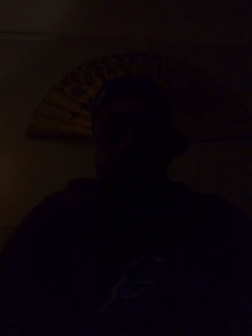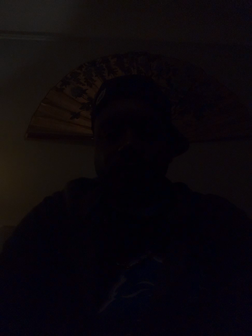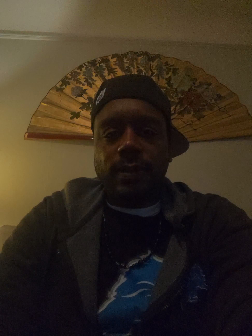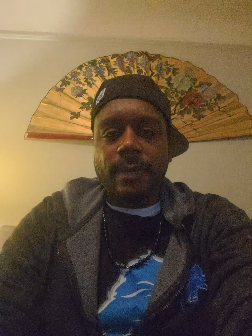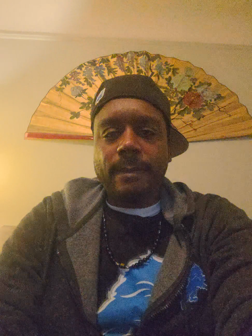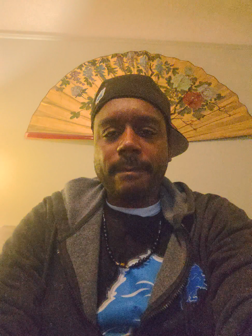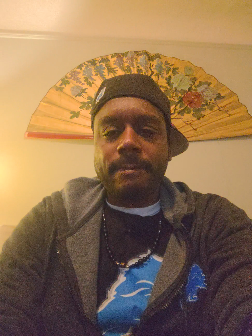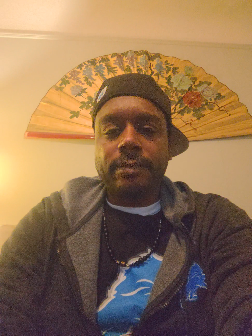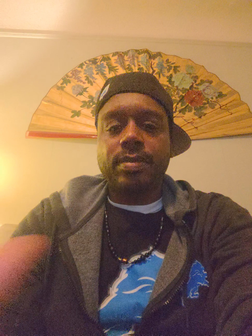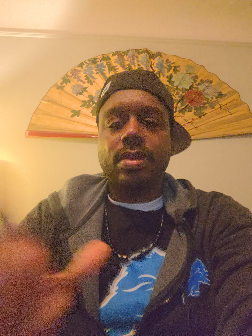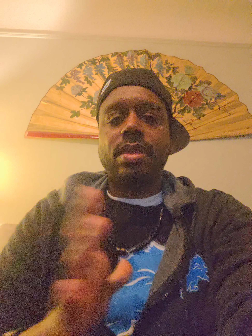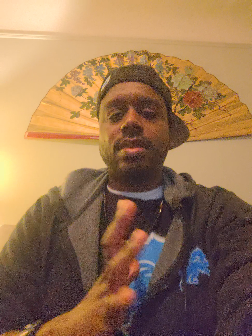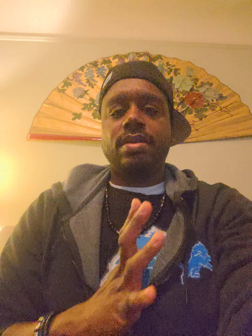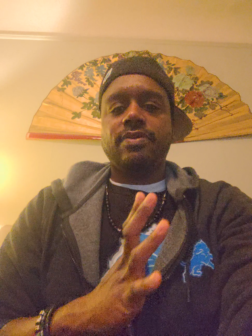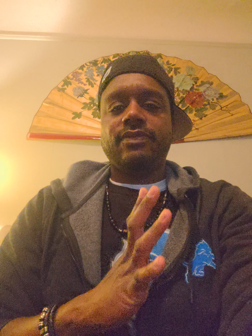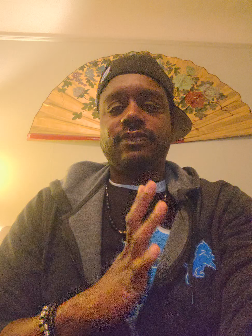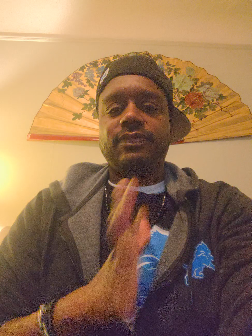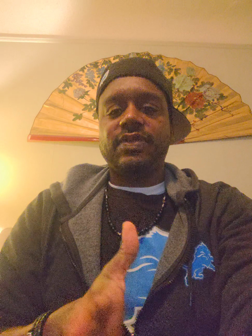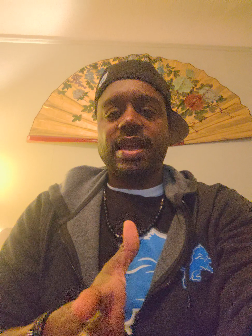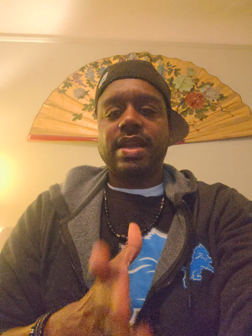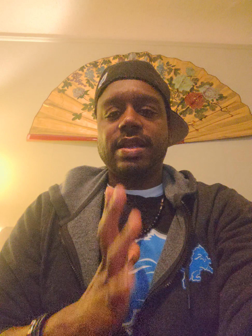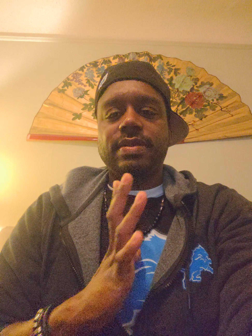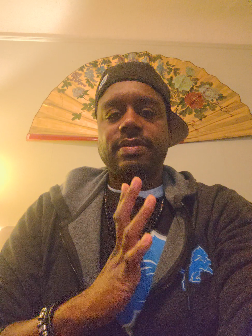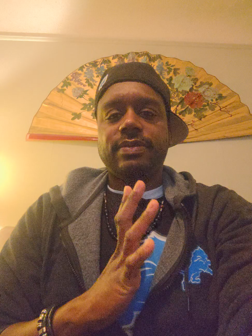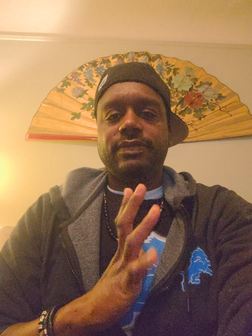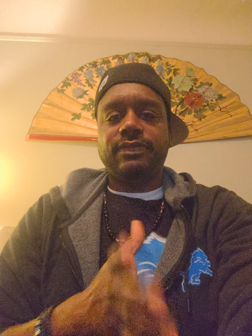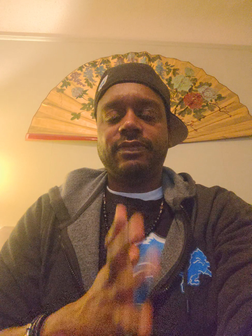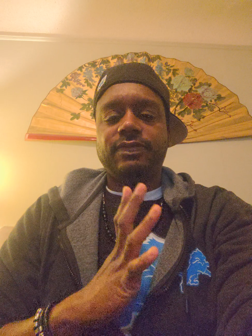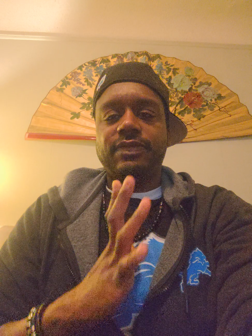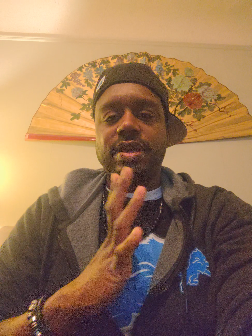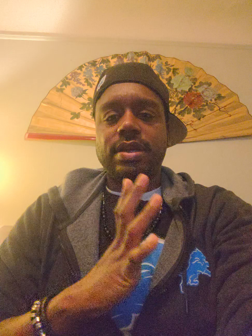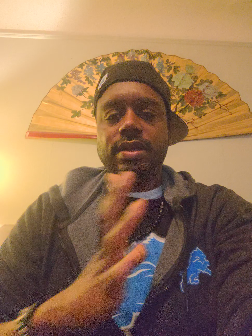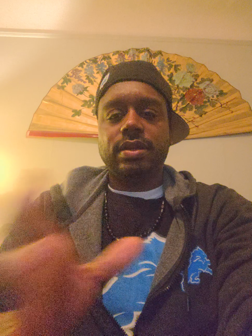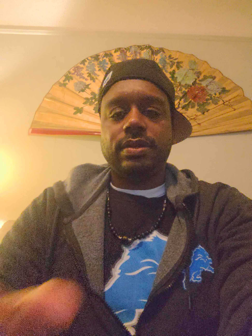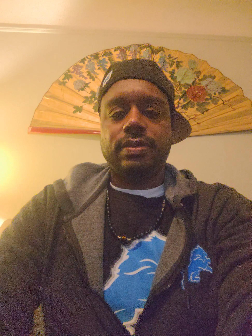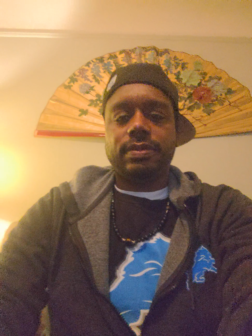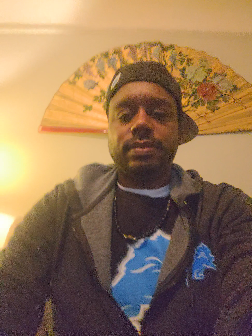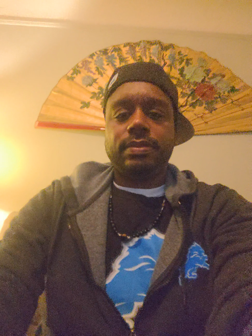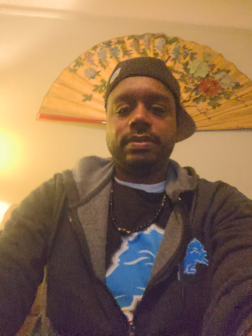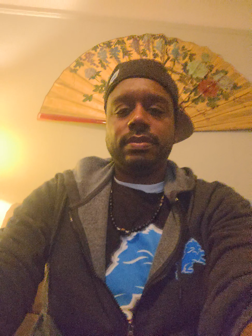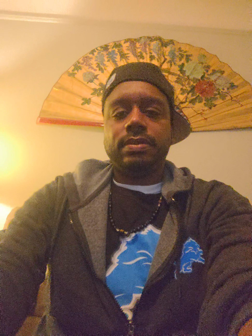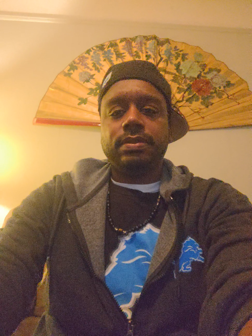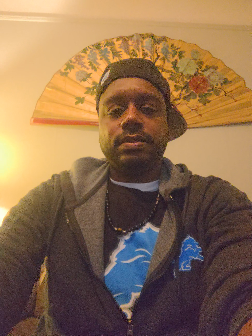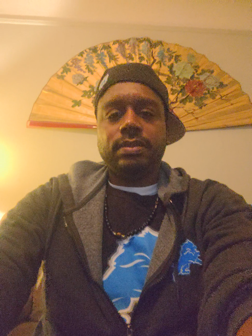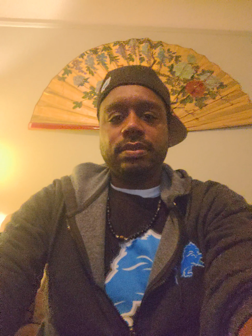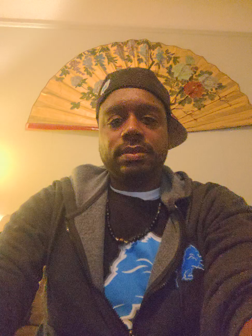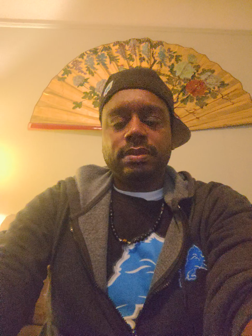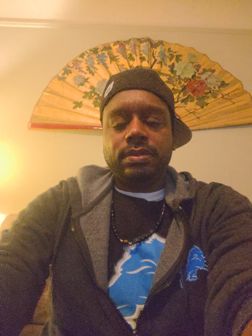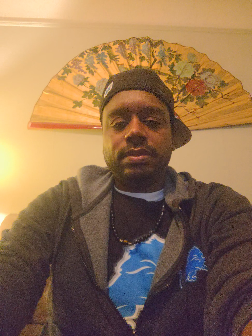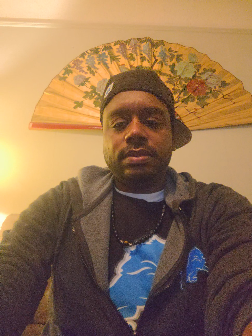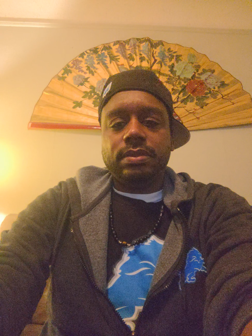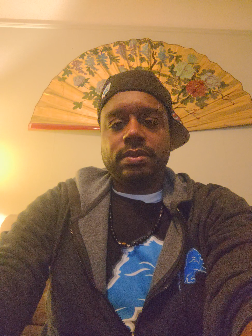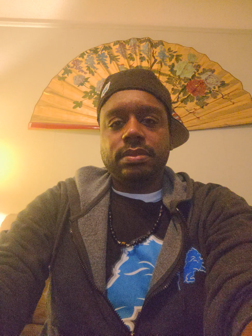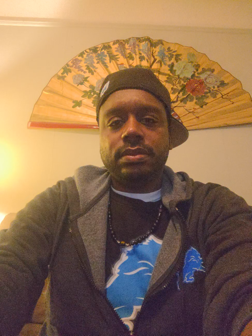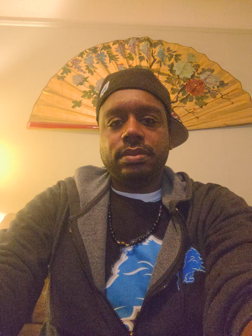fine